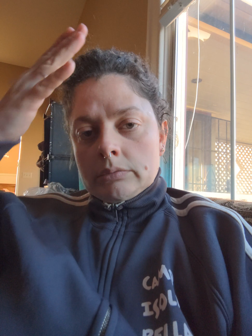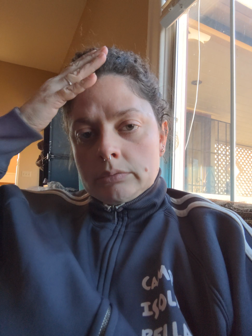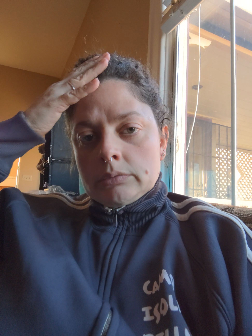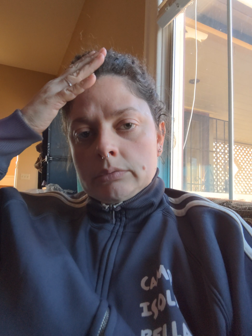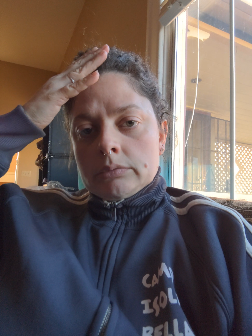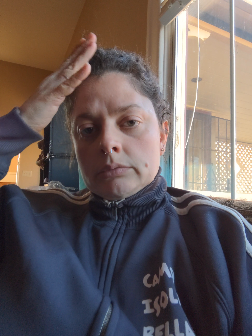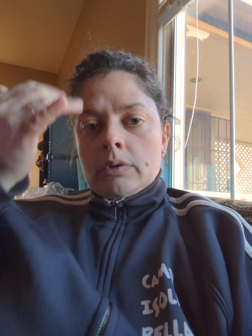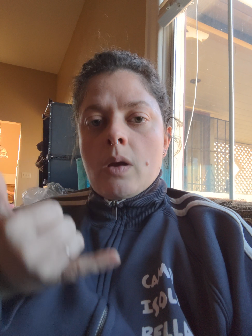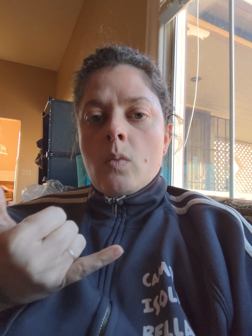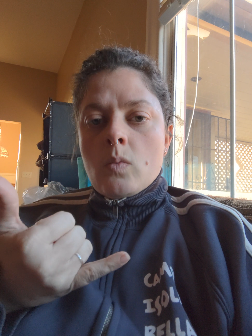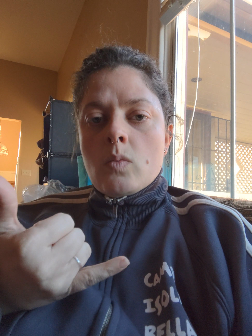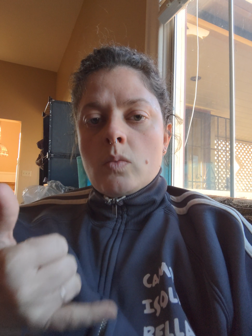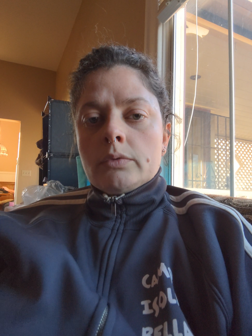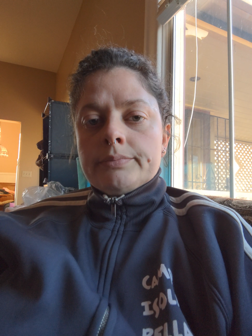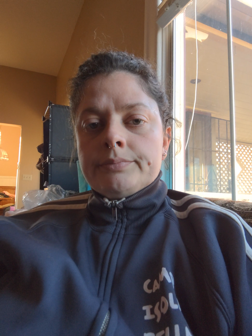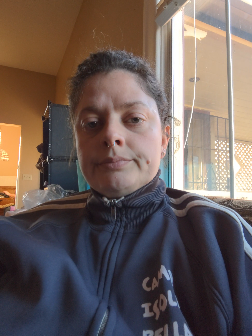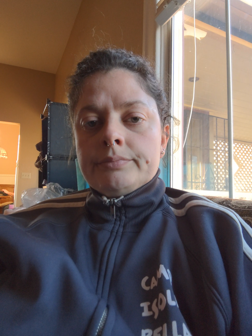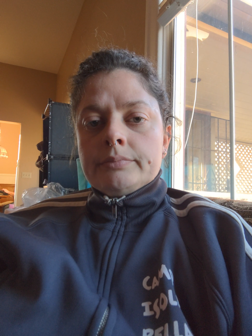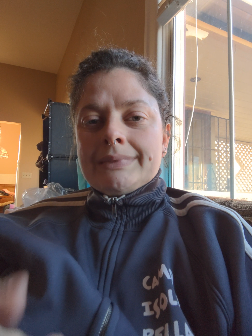now